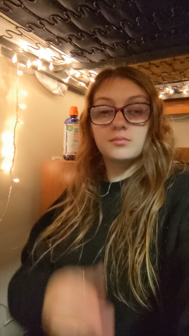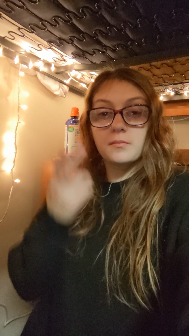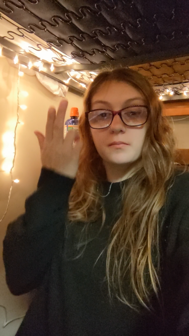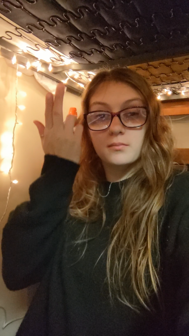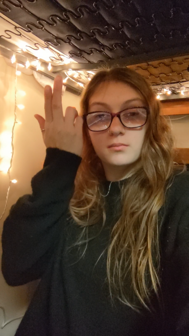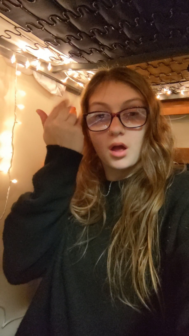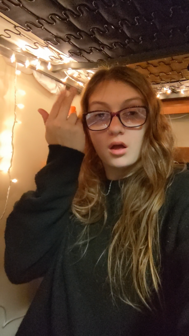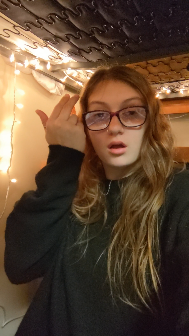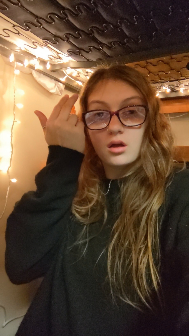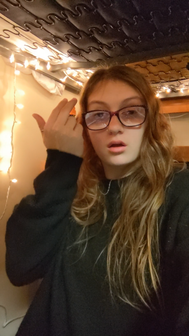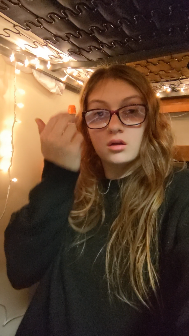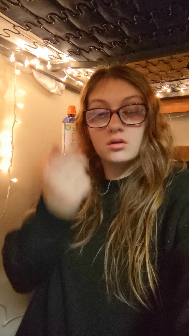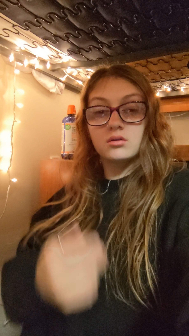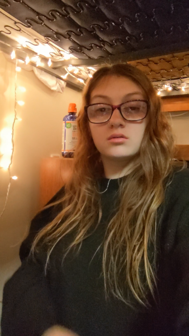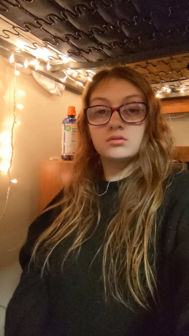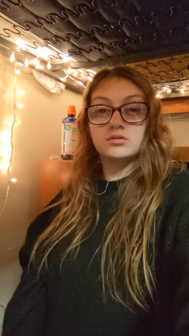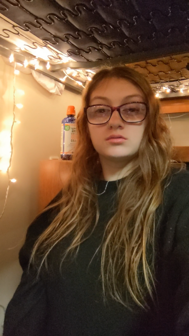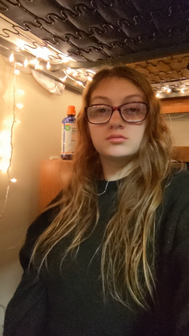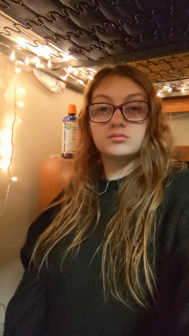bunny